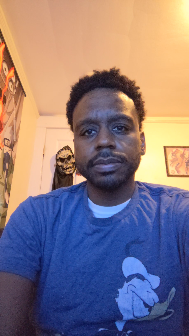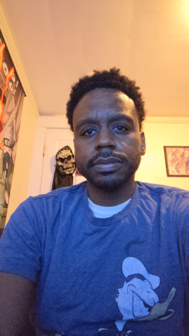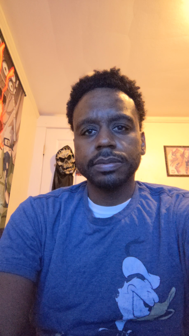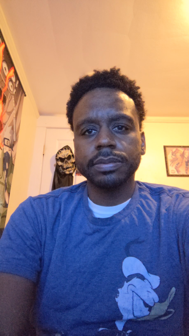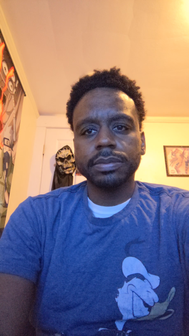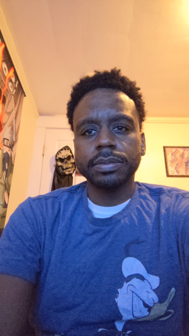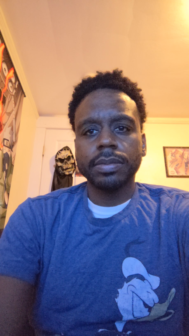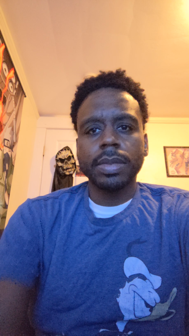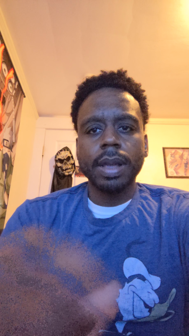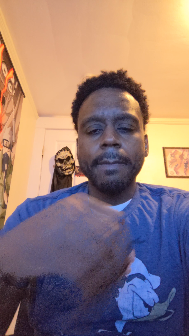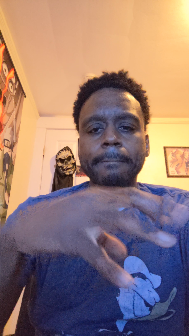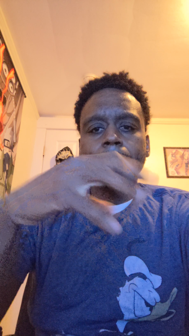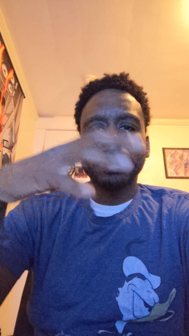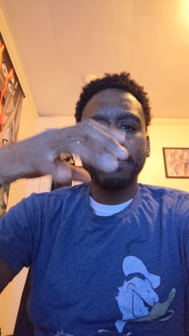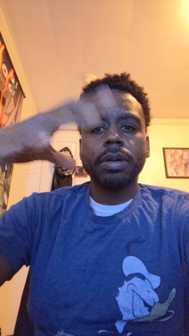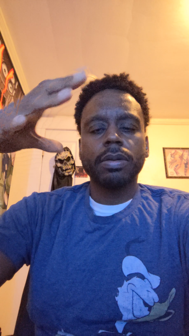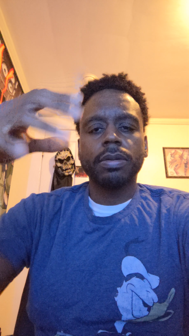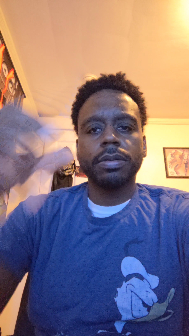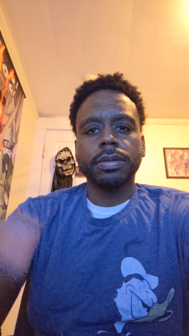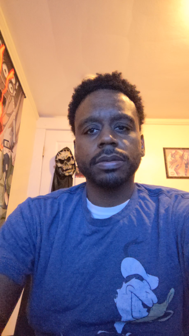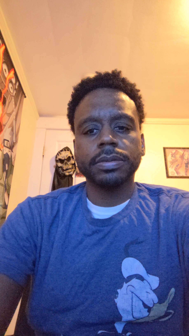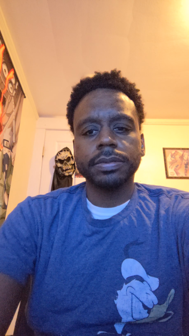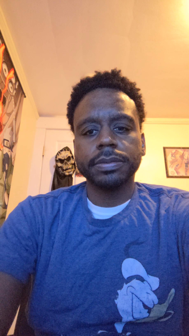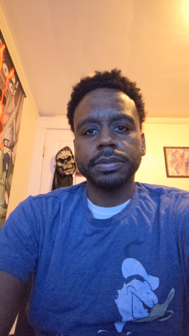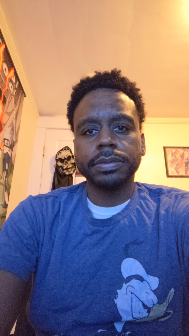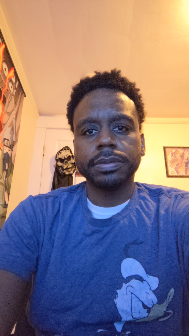bubbles